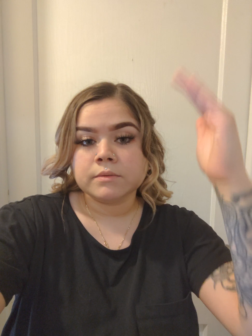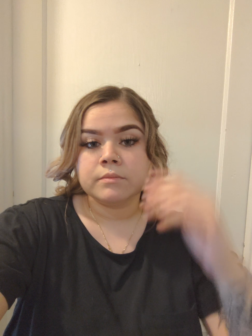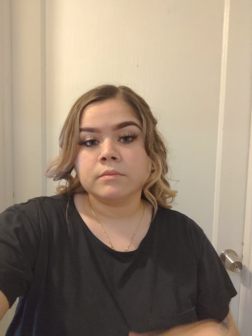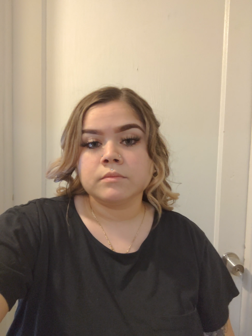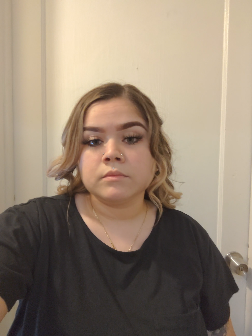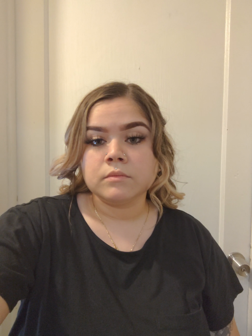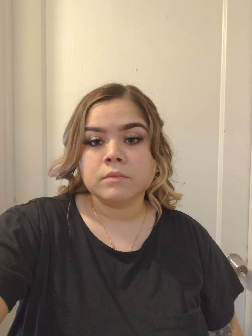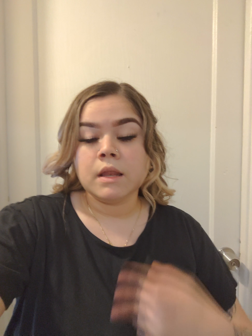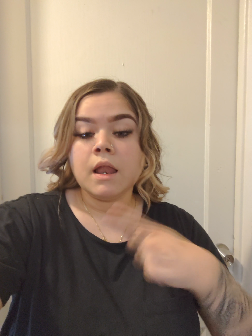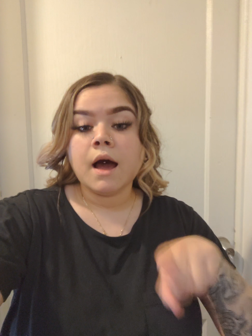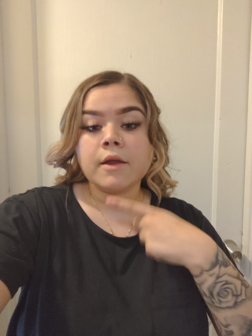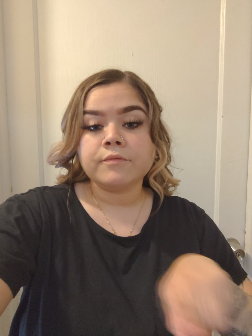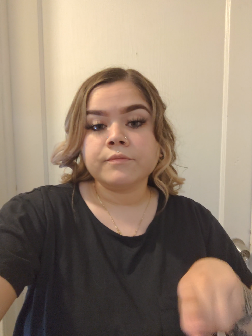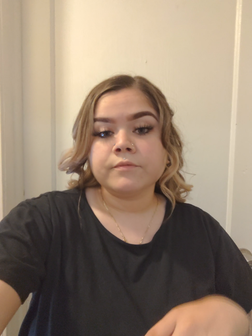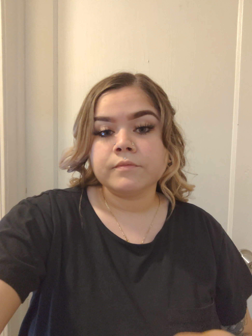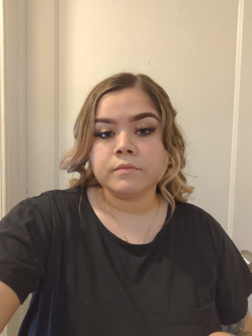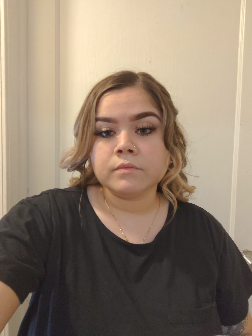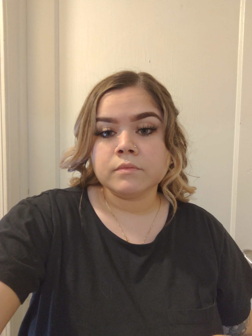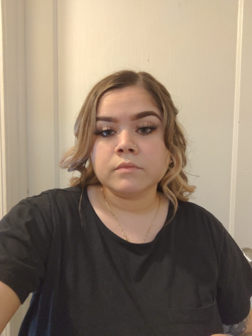knife